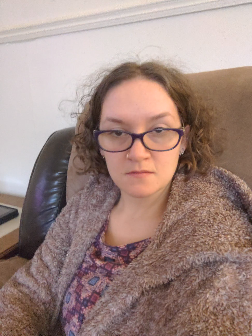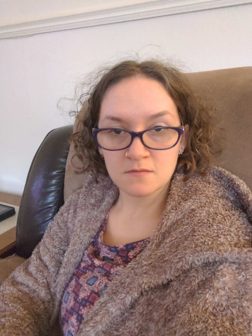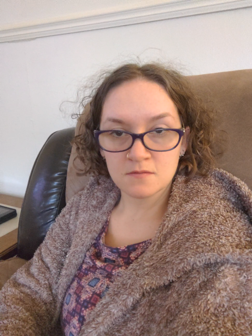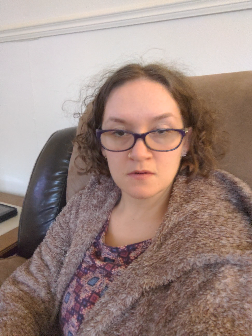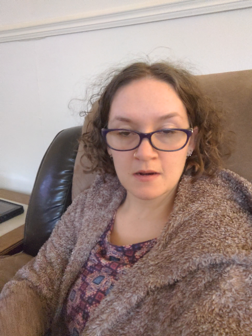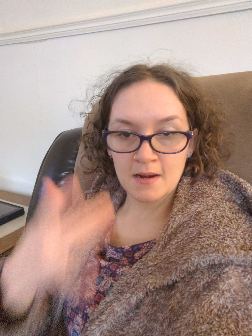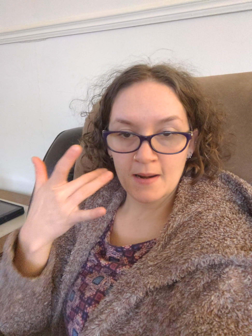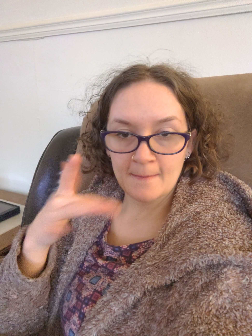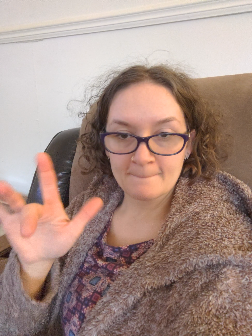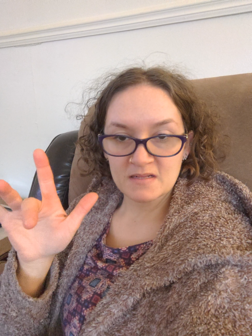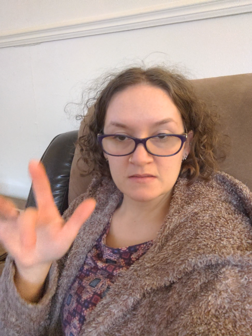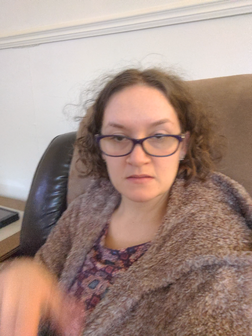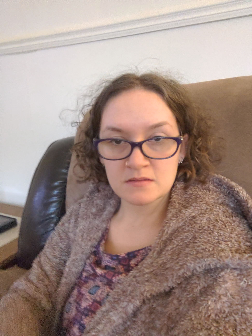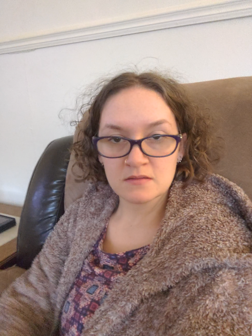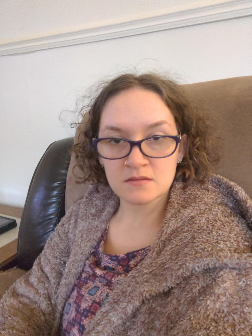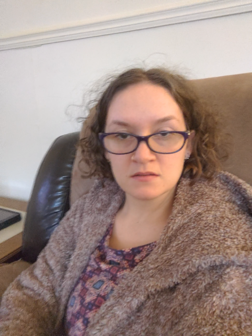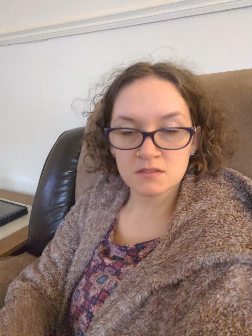empty